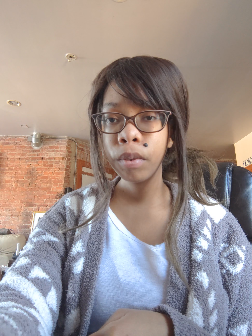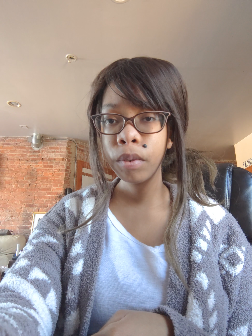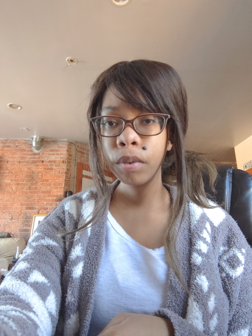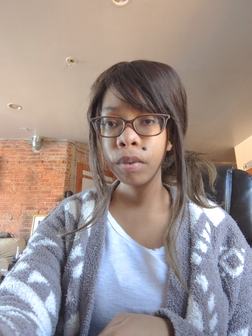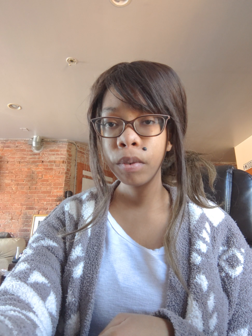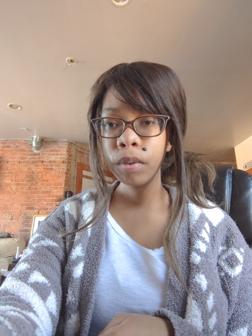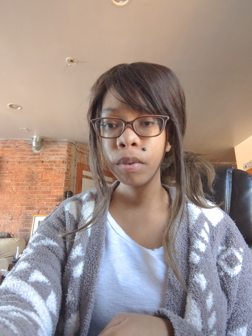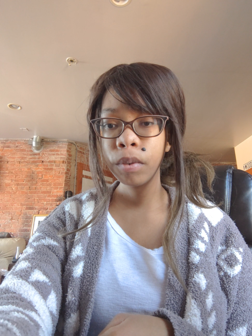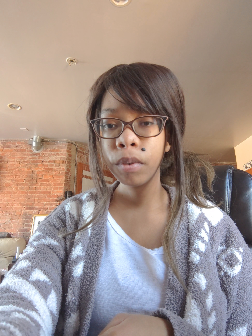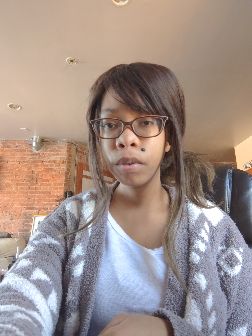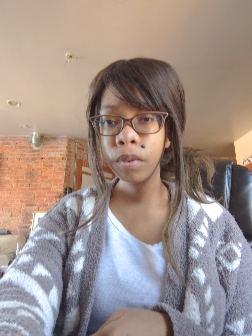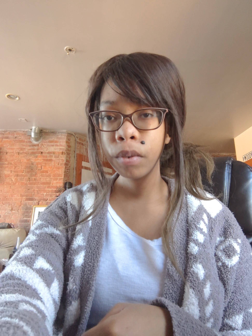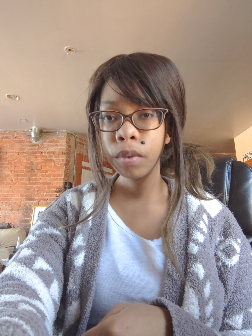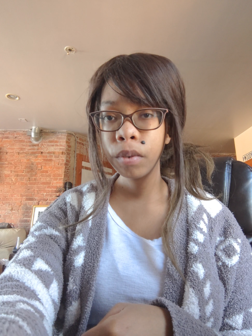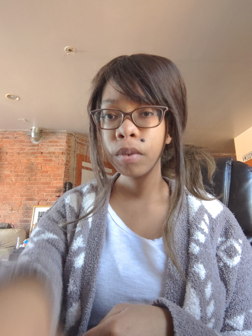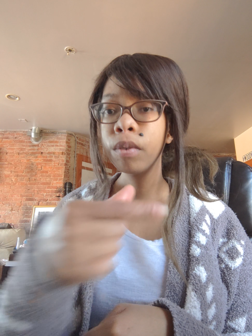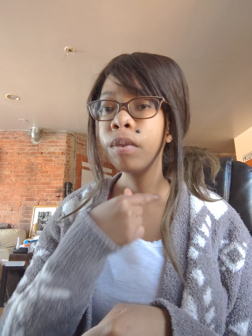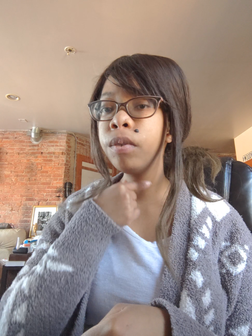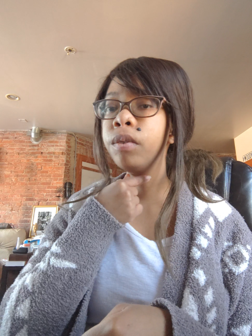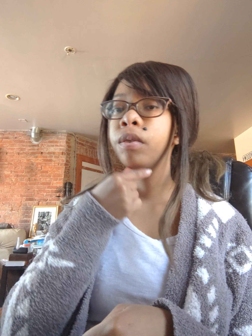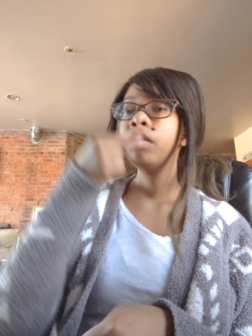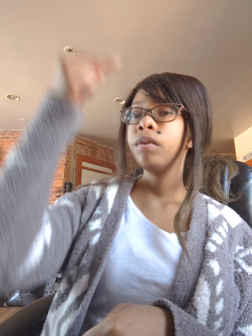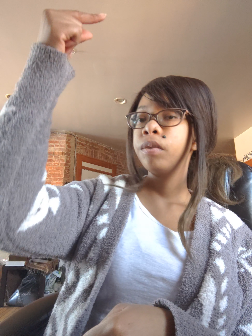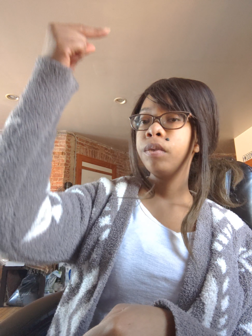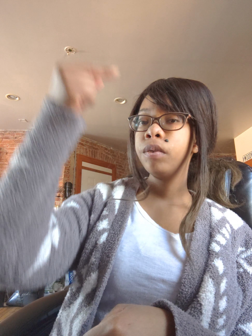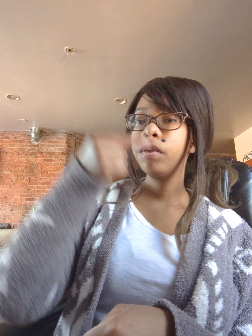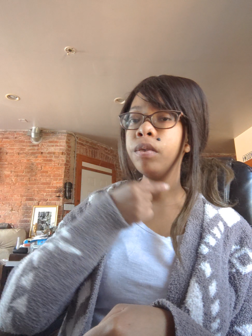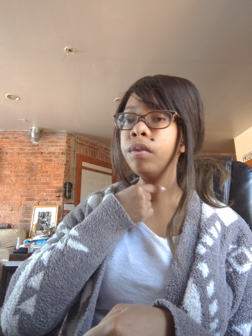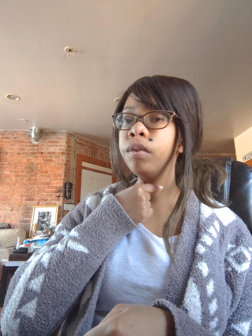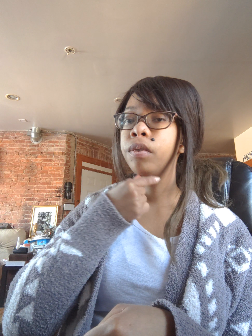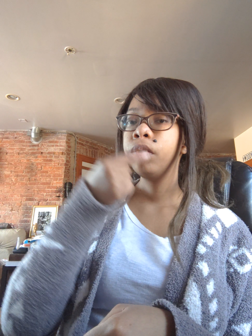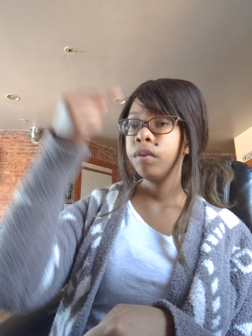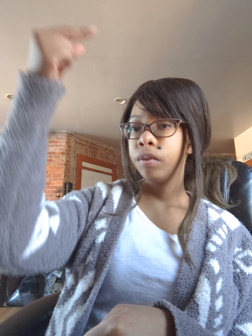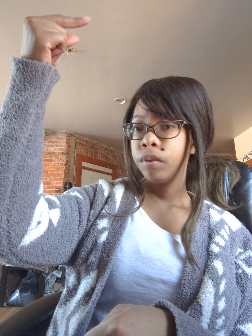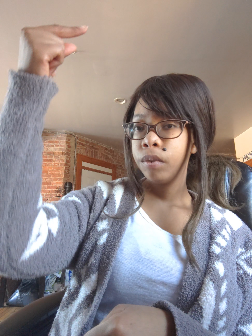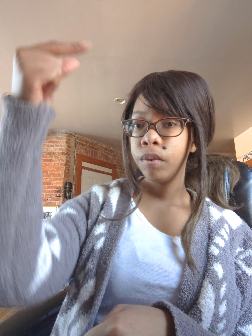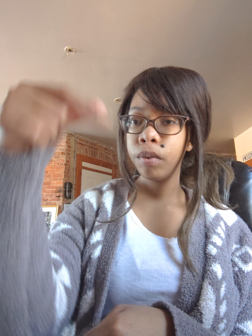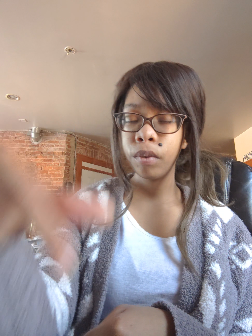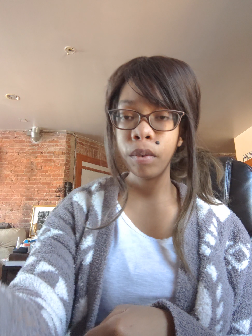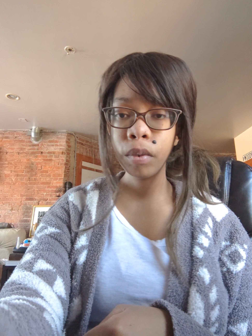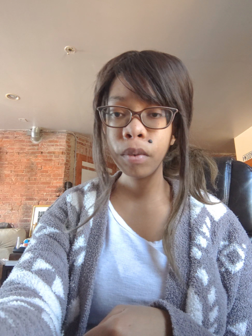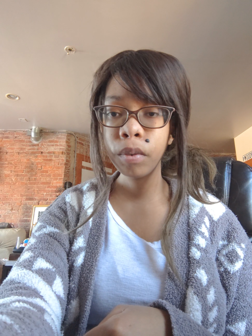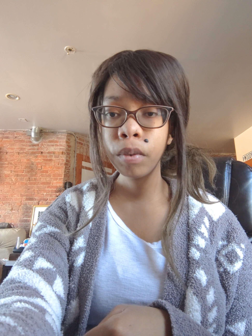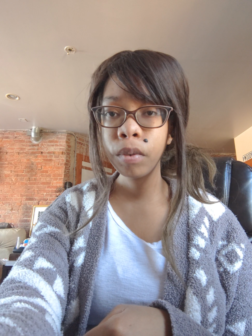giraffe